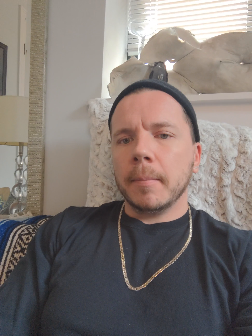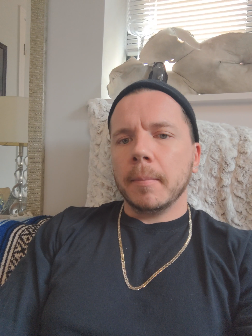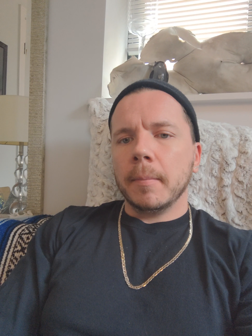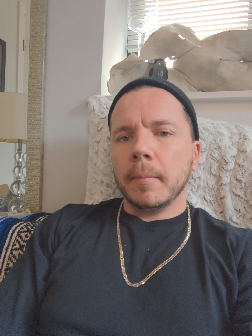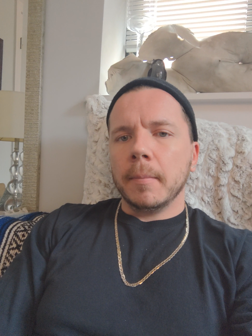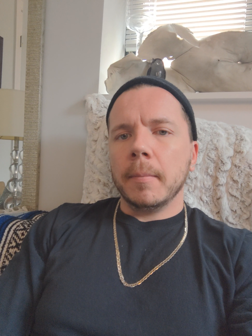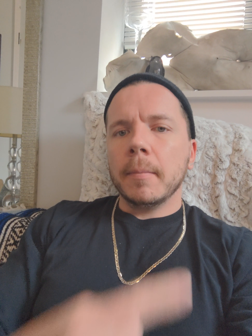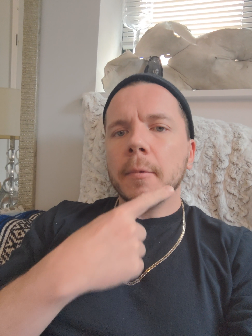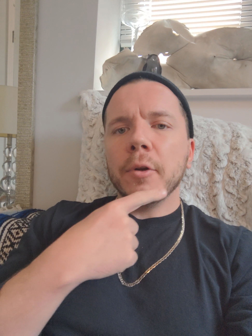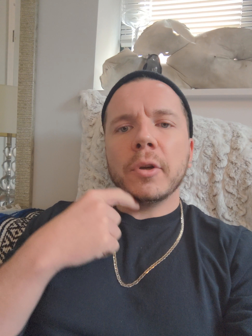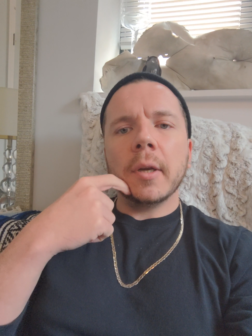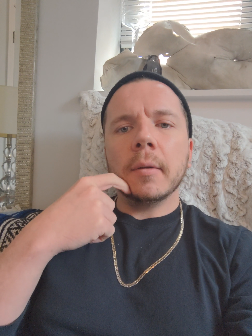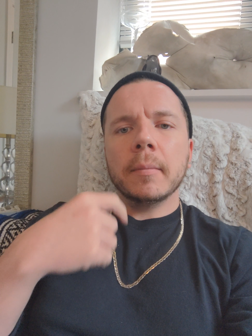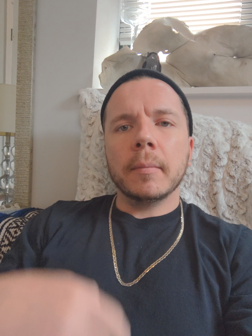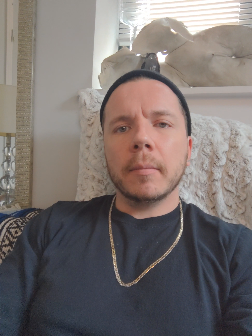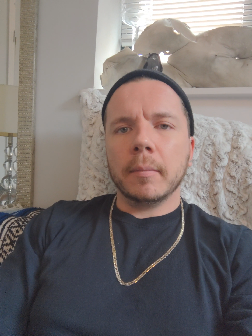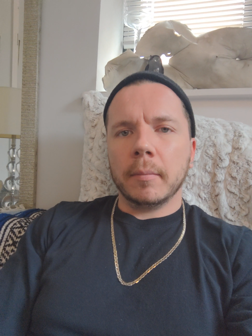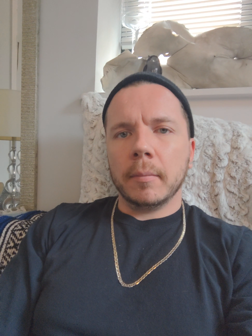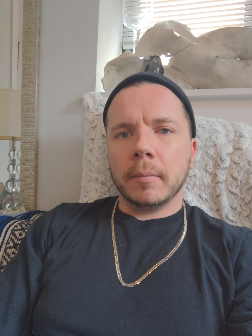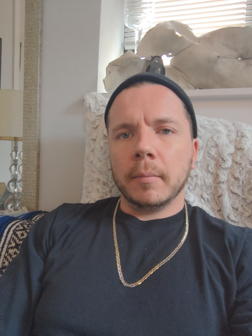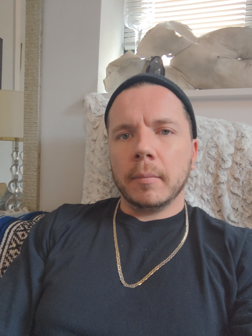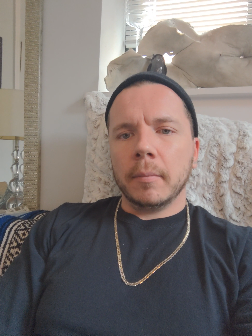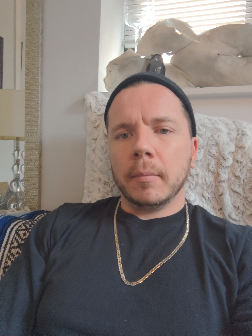chin